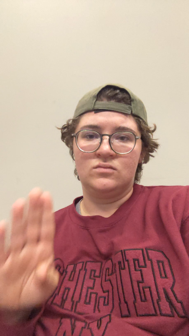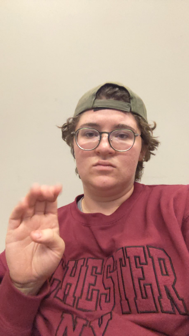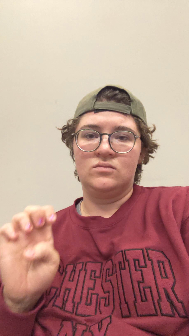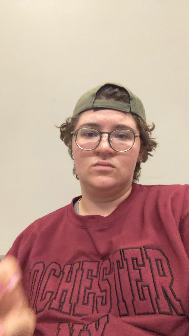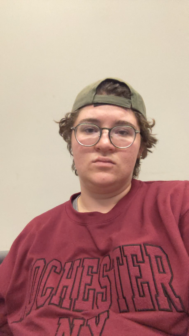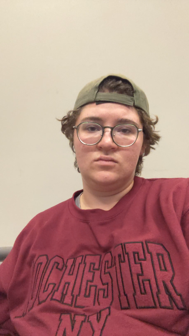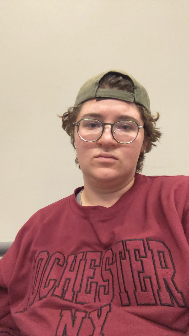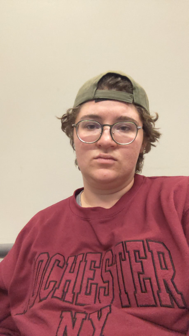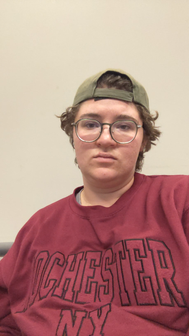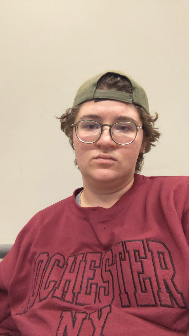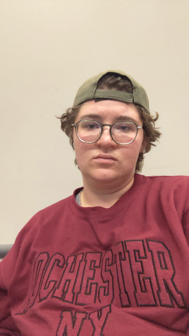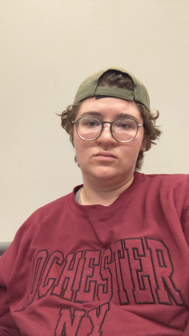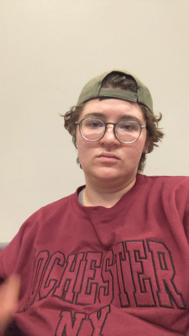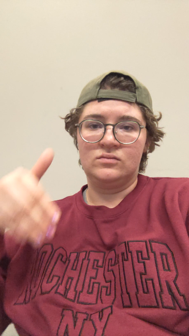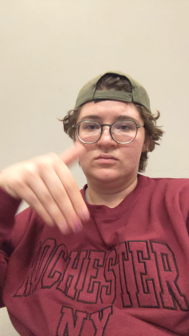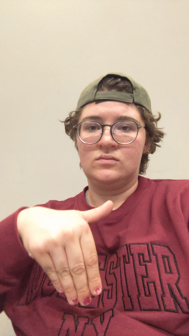night night